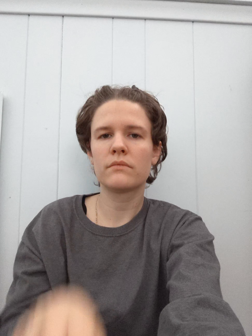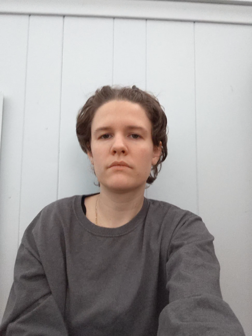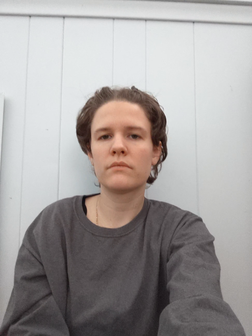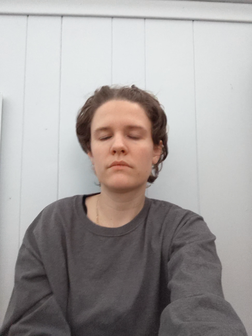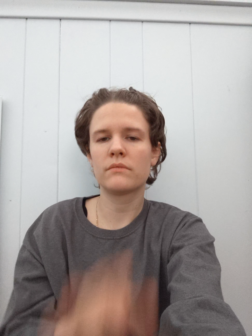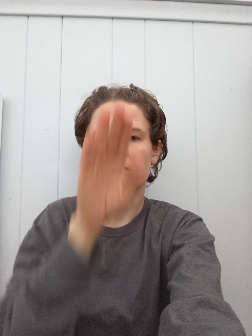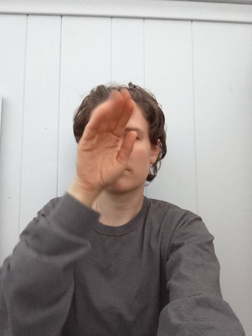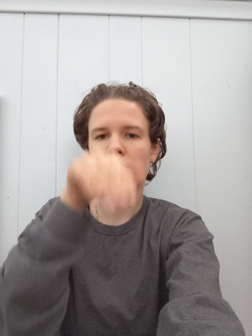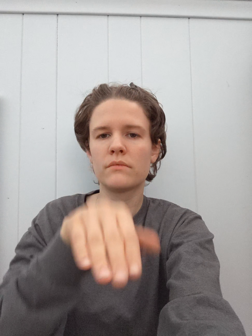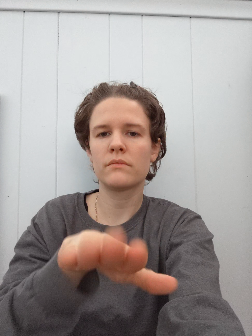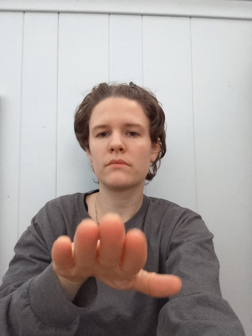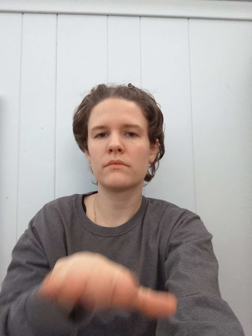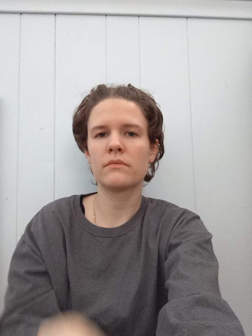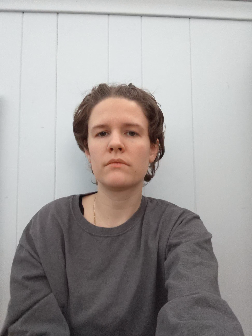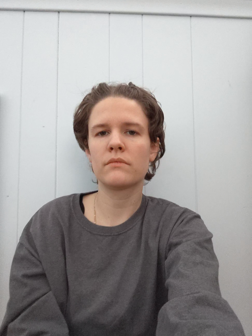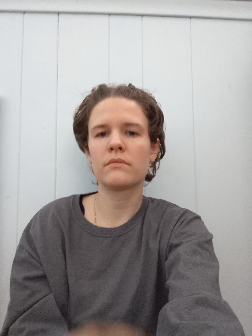elephant